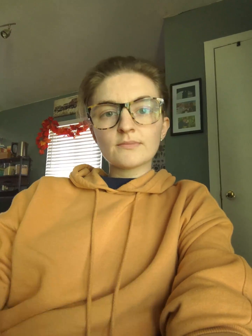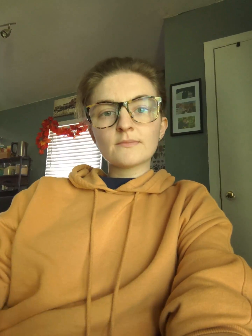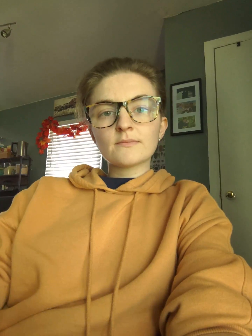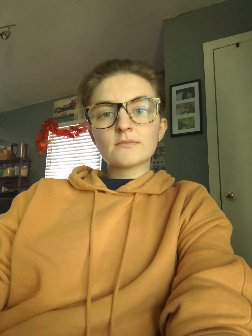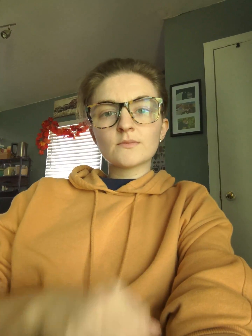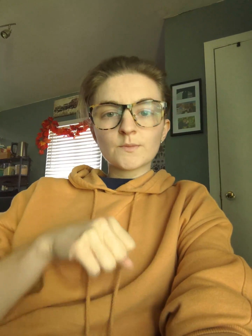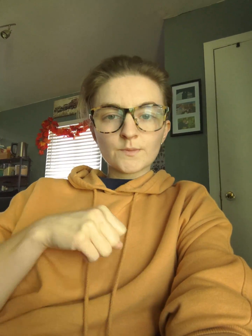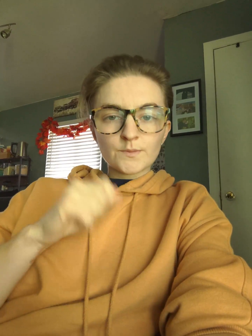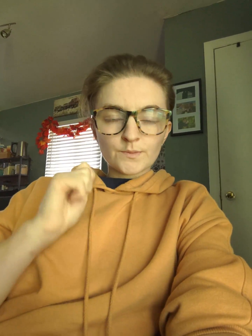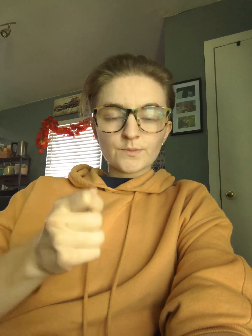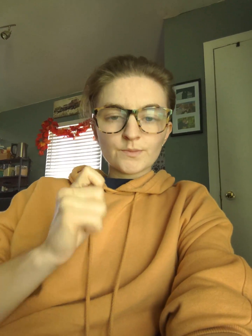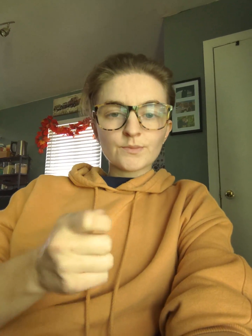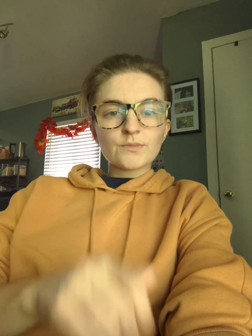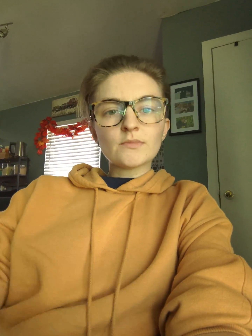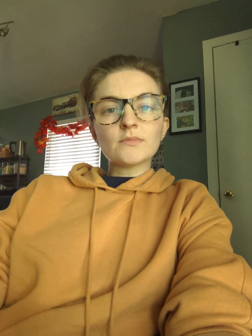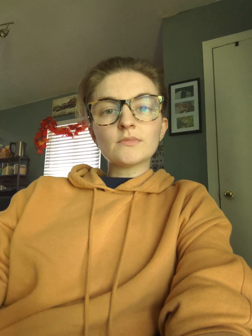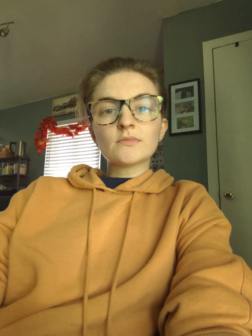cart